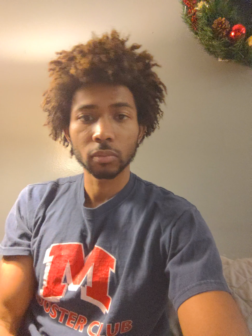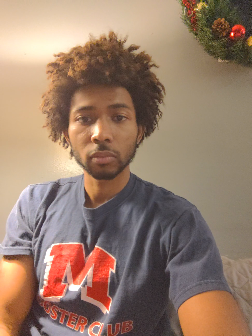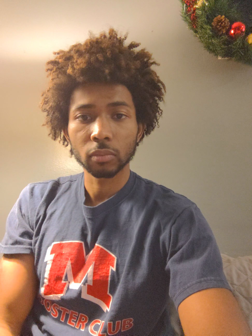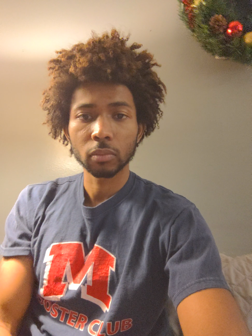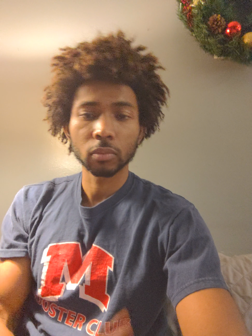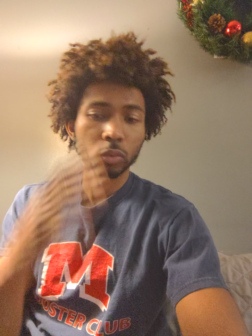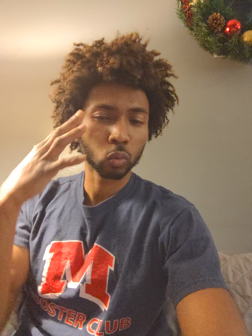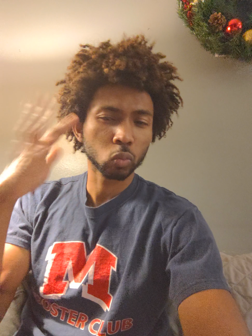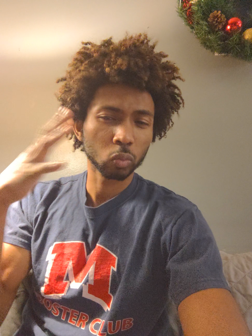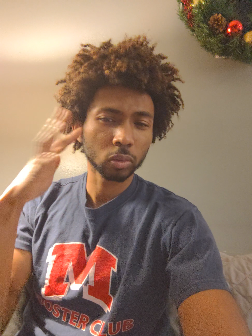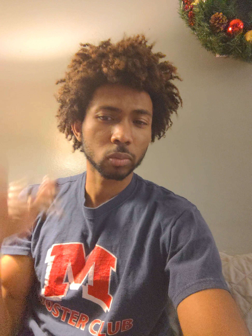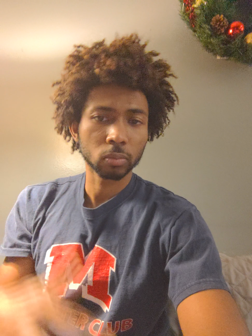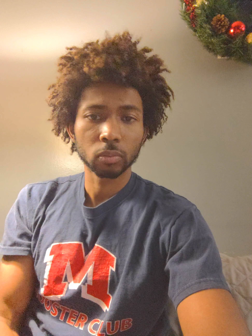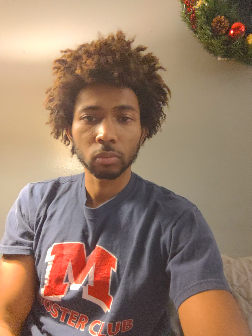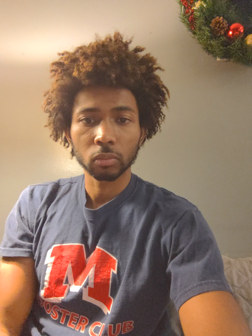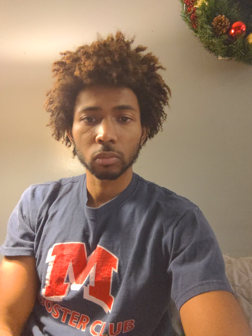loud